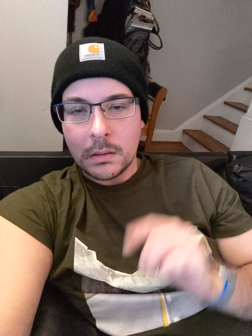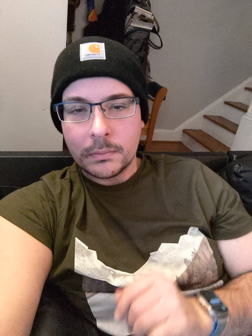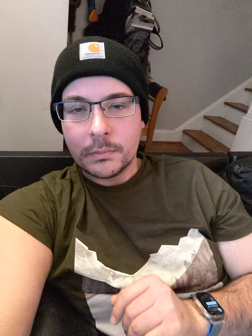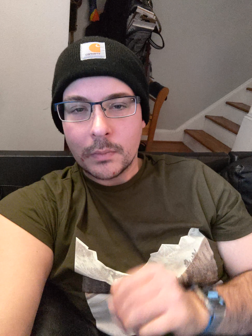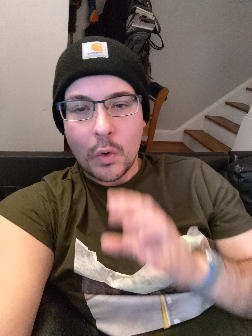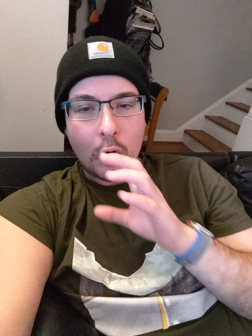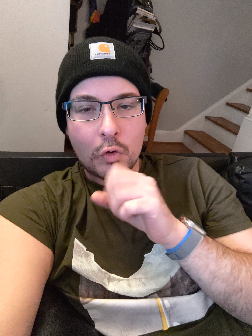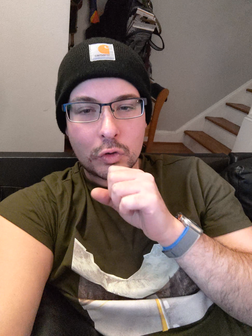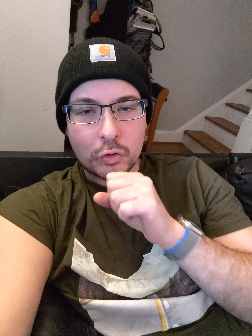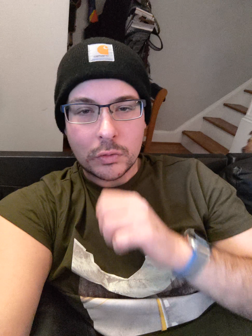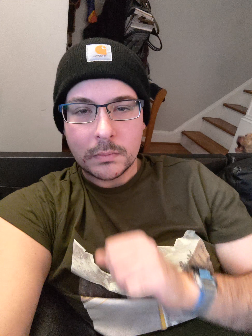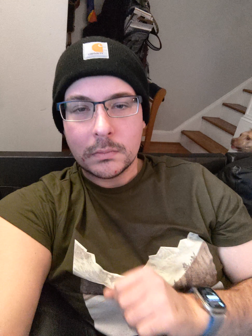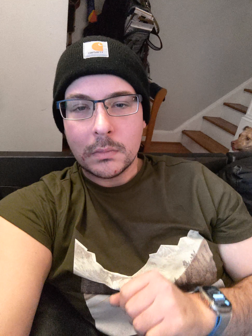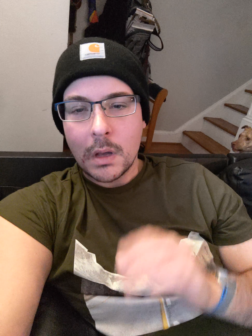orange